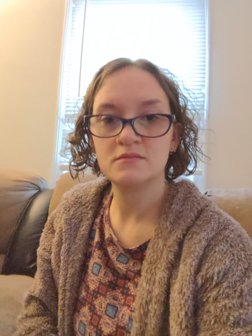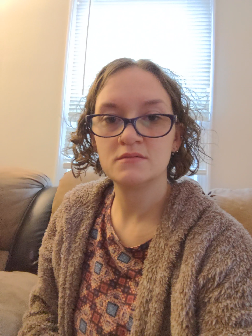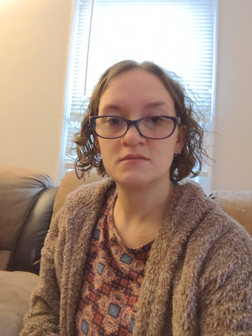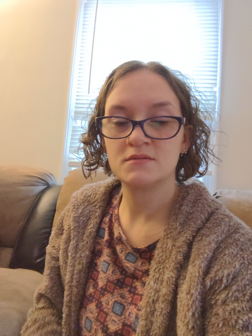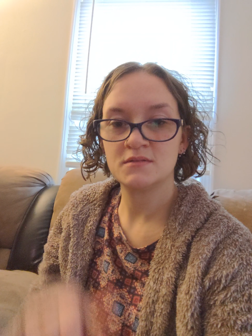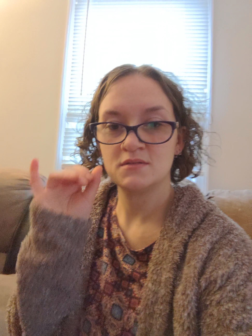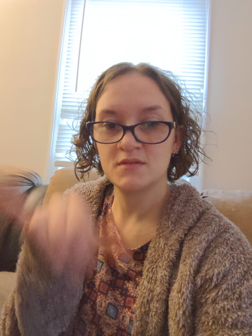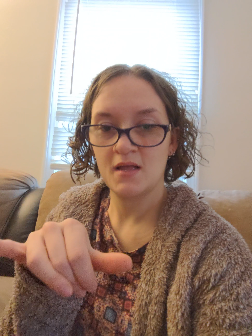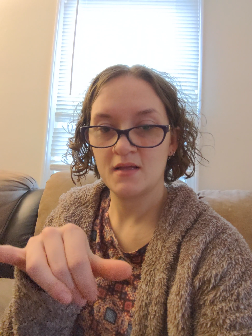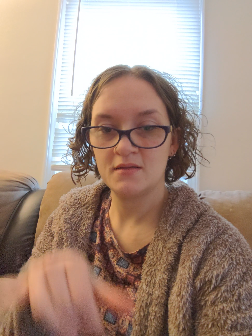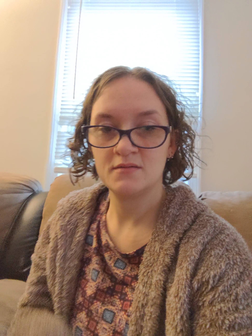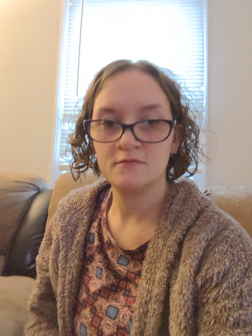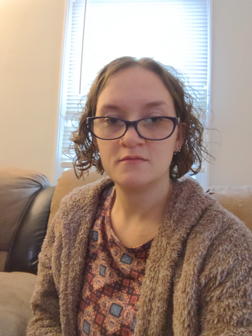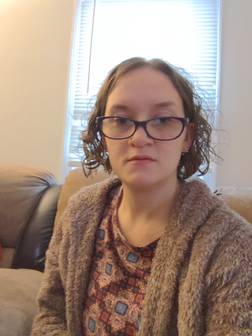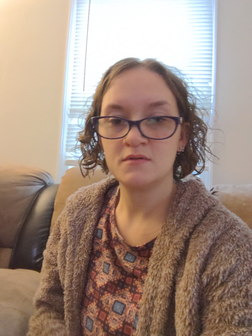stay